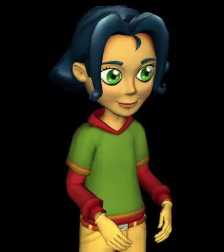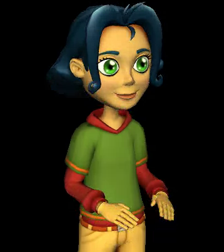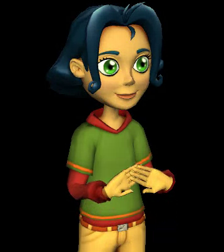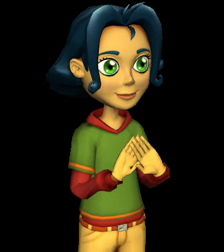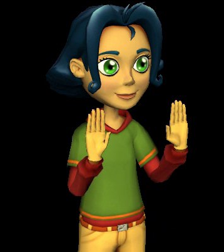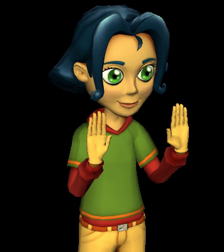سماء